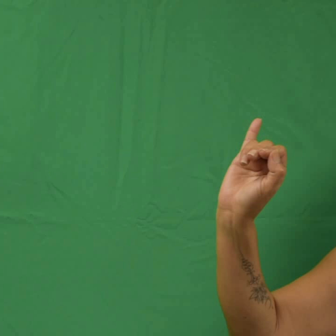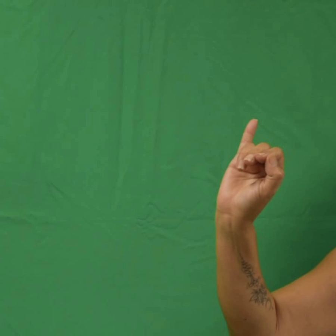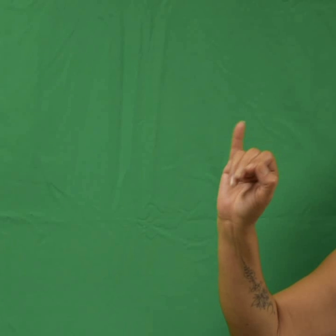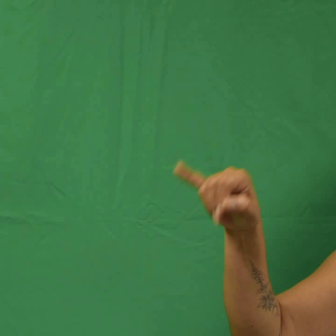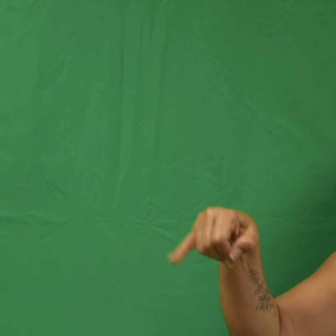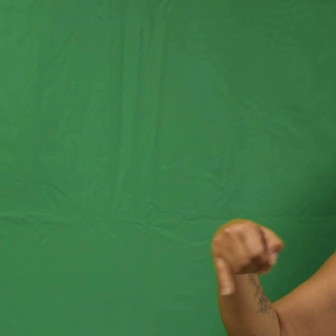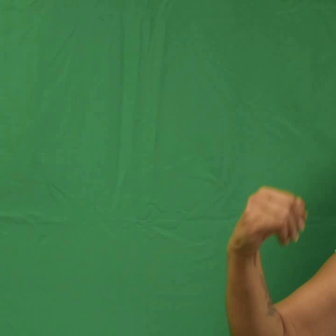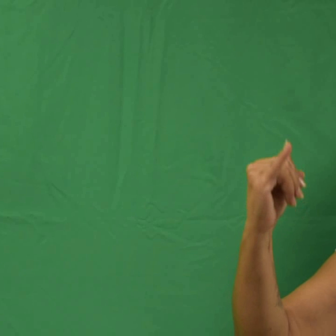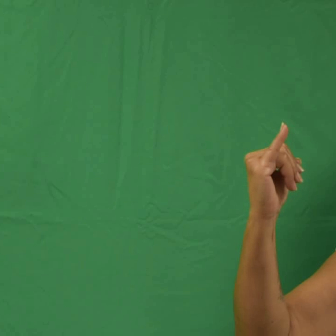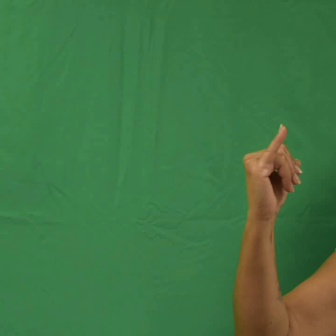J